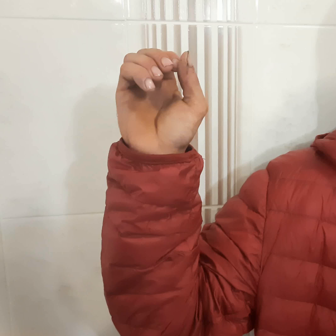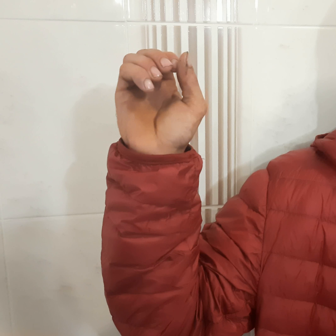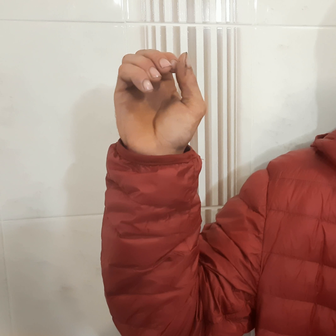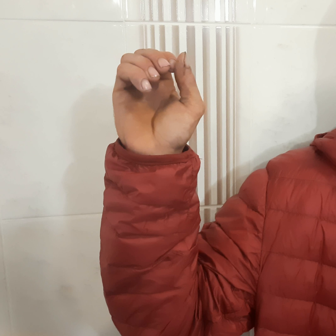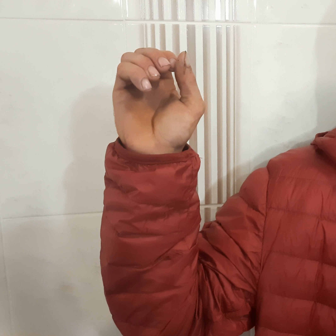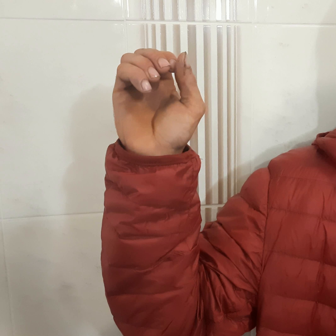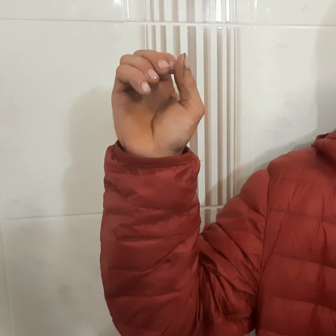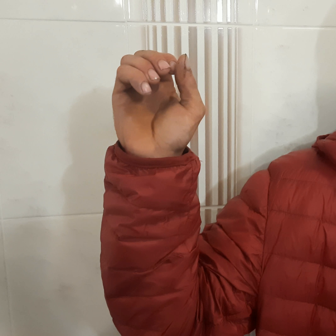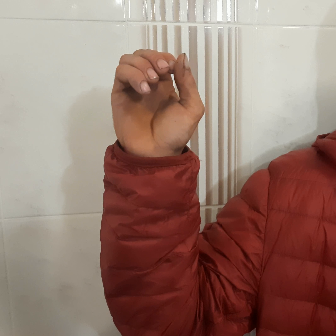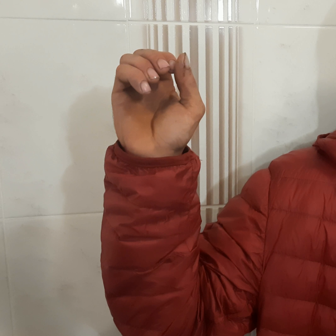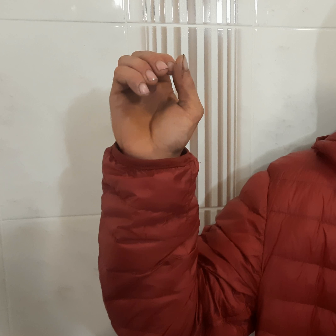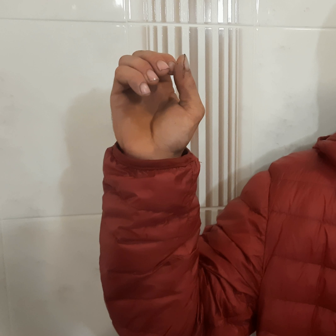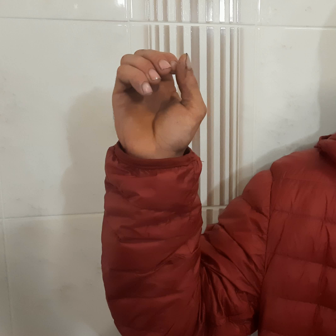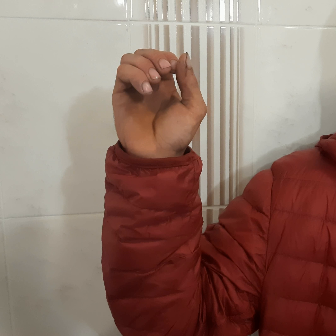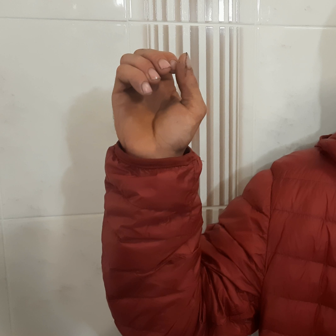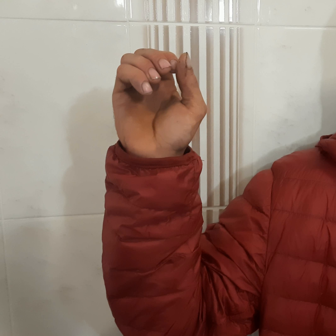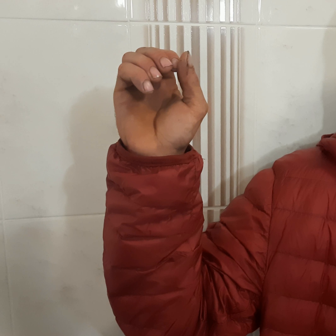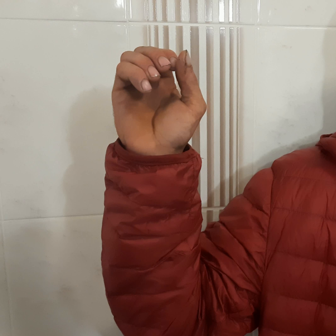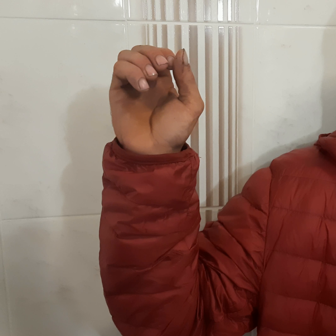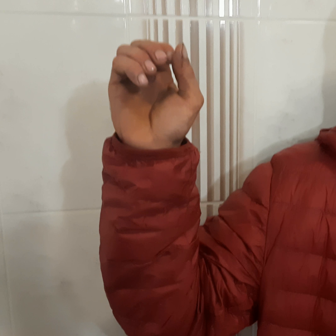Е